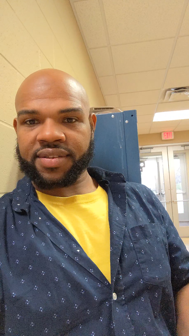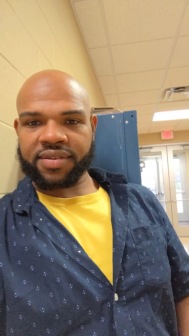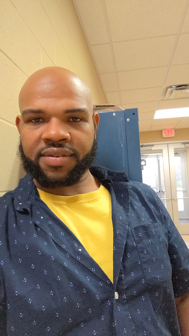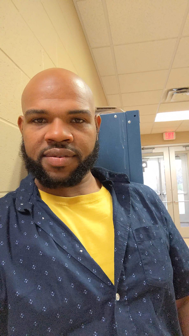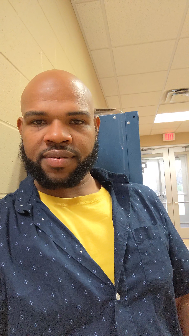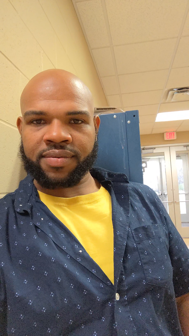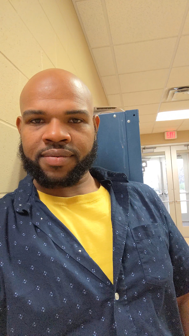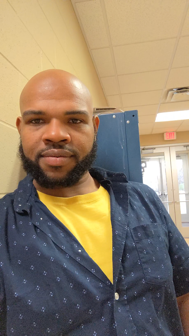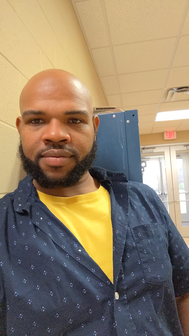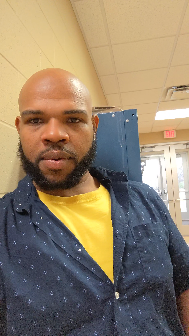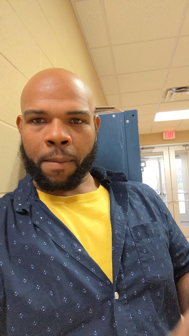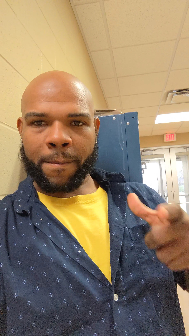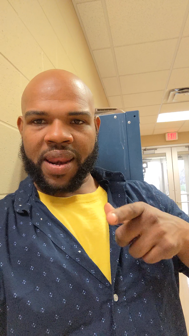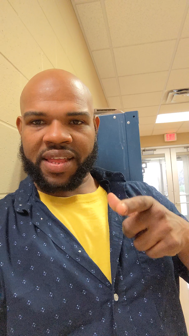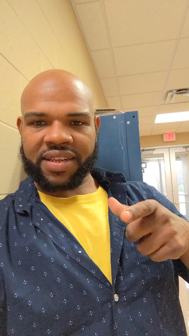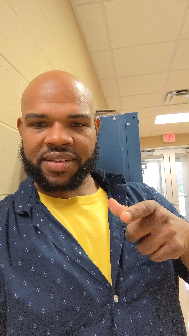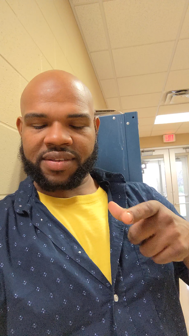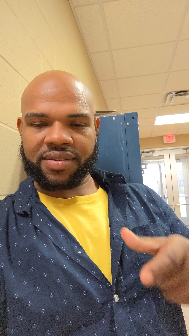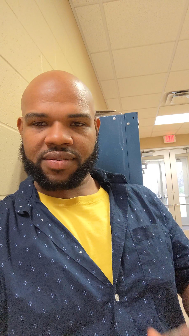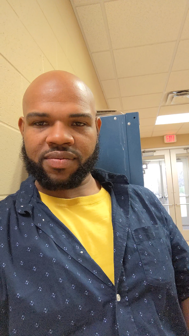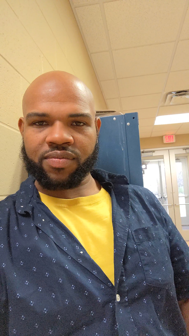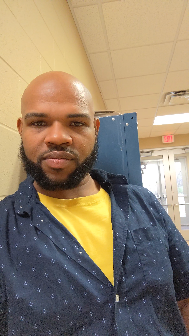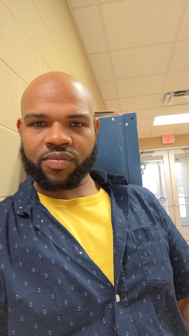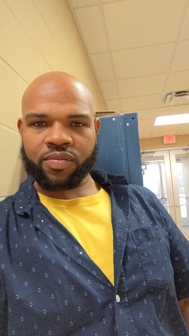plate